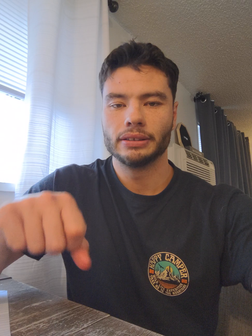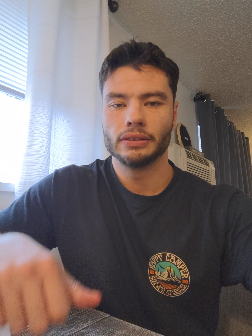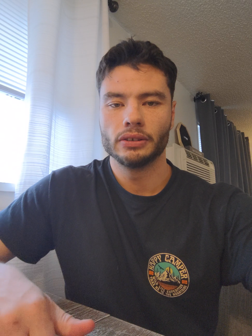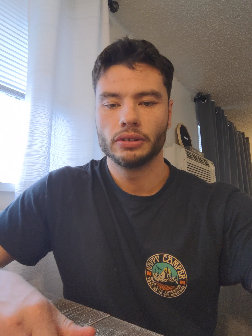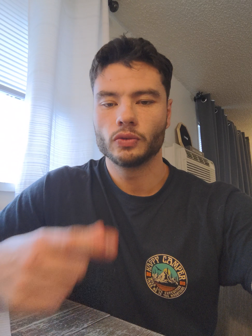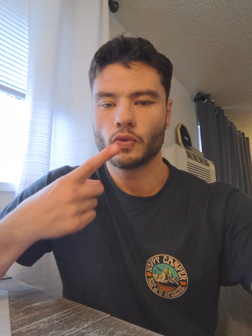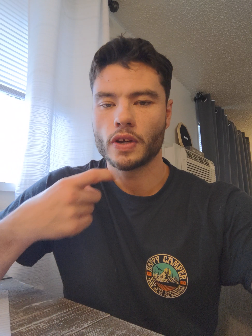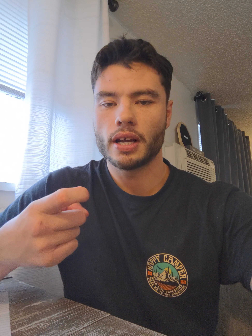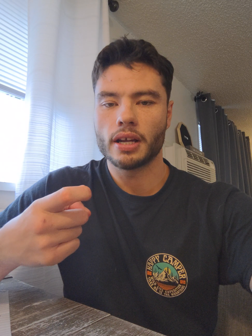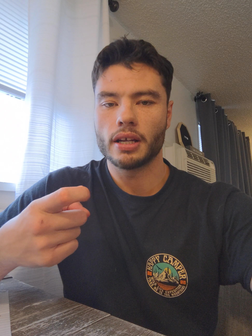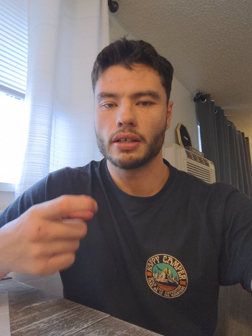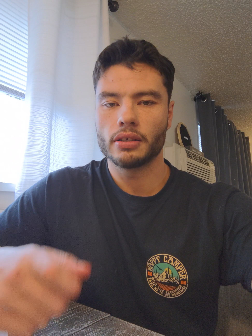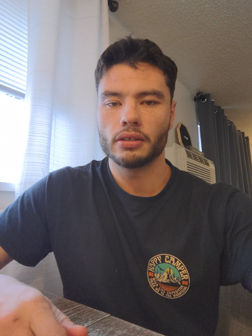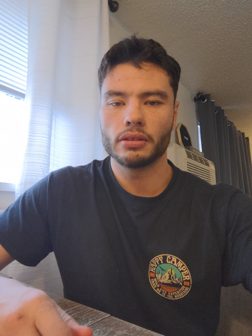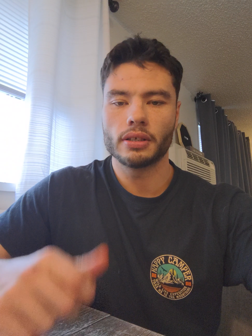red